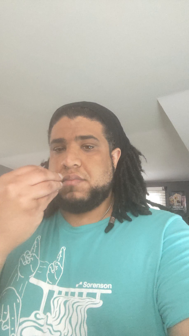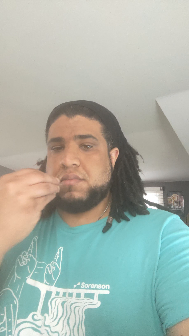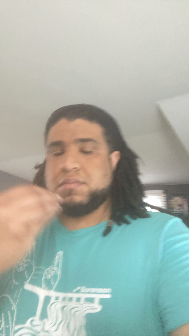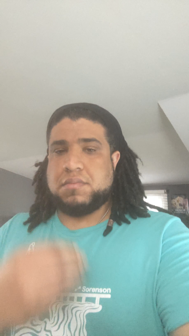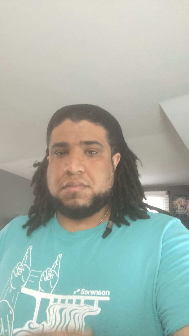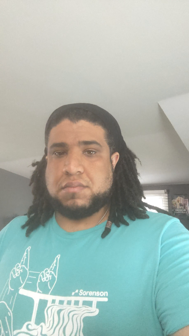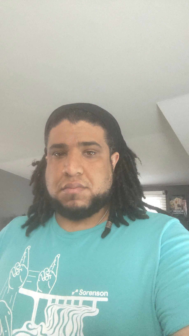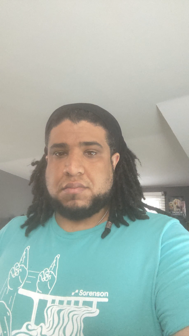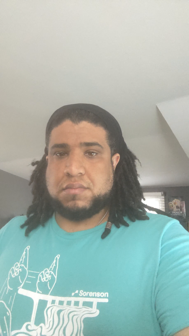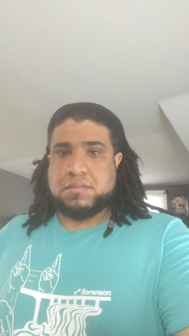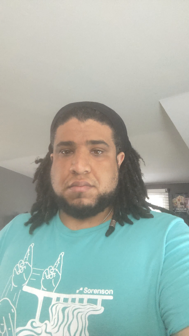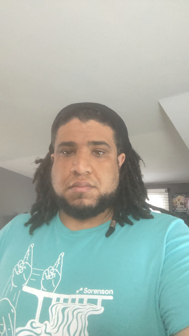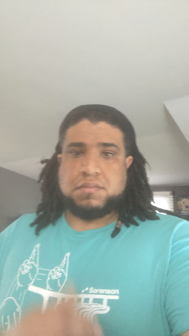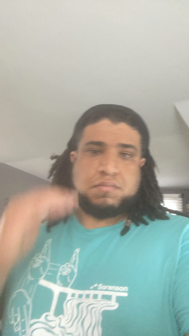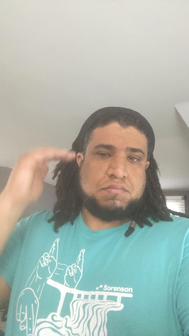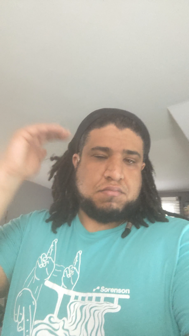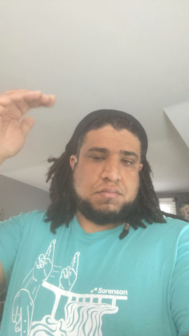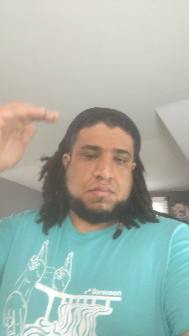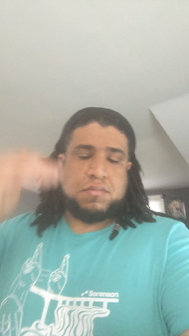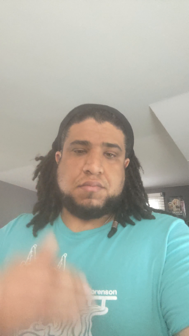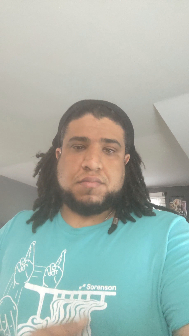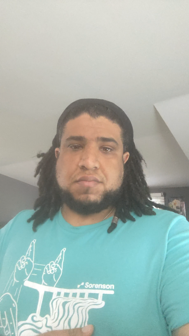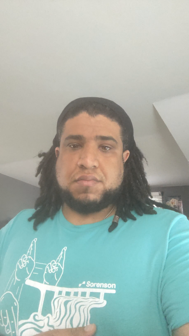big